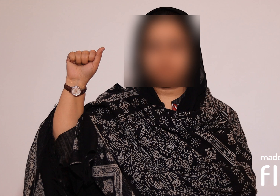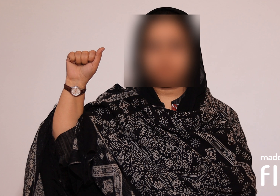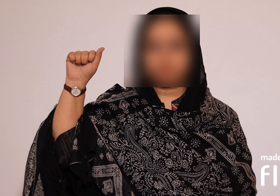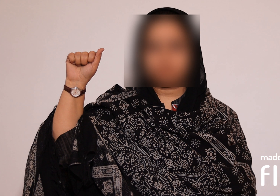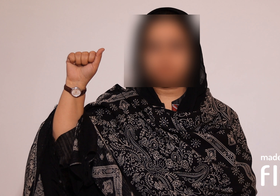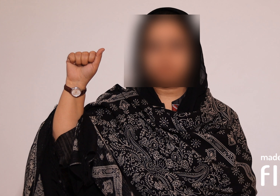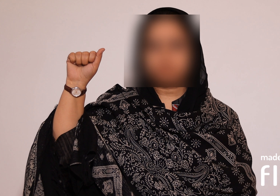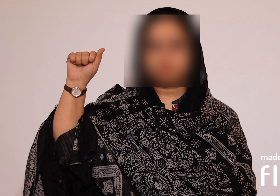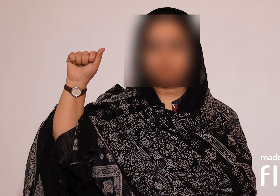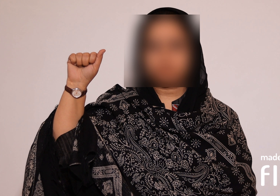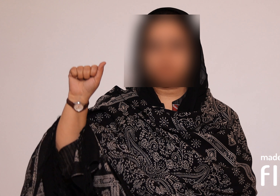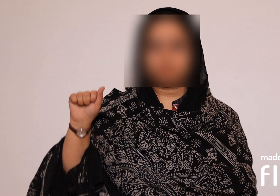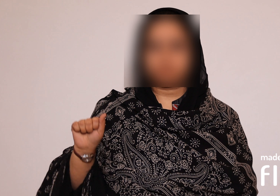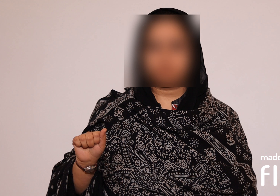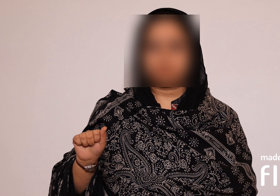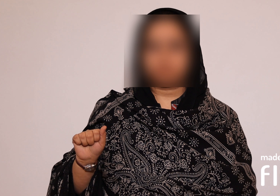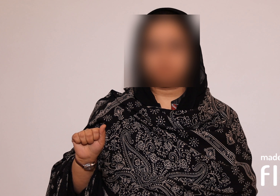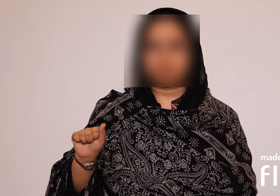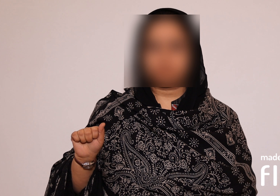آ